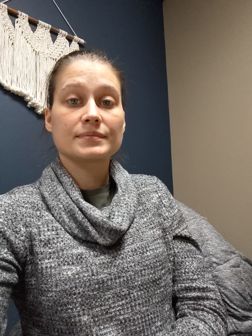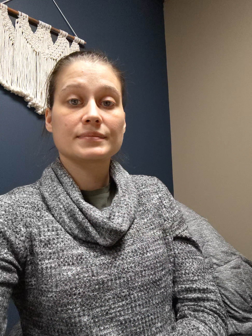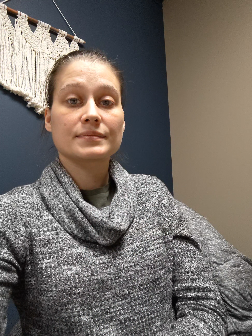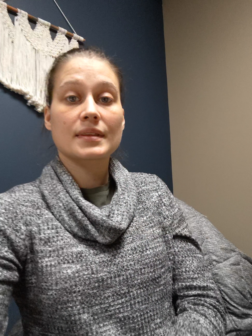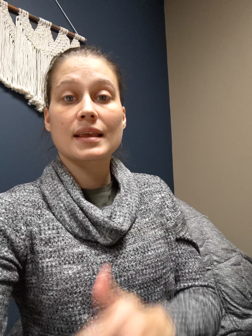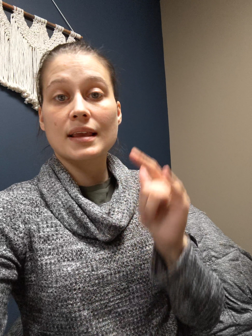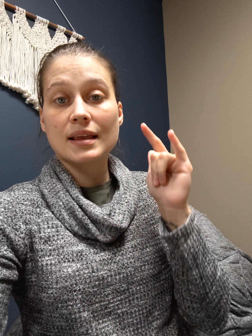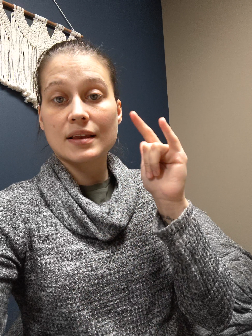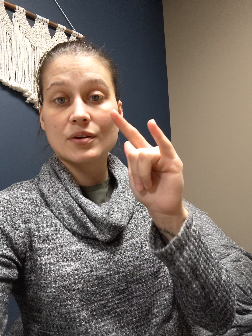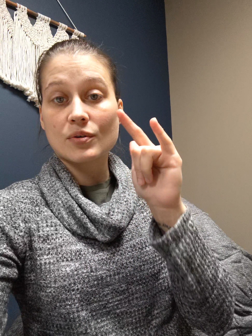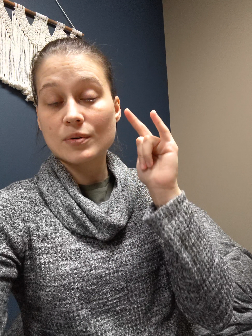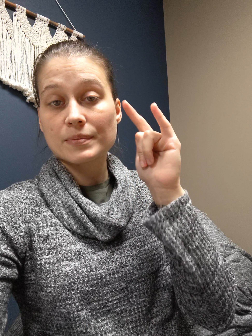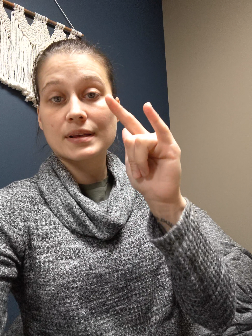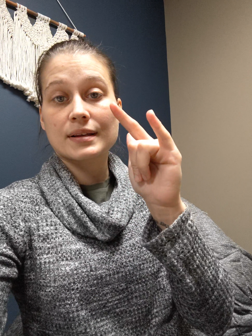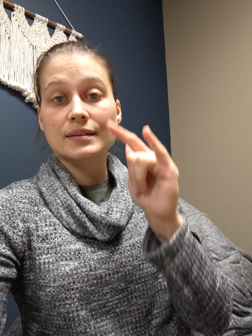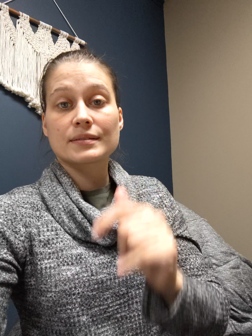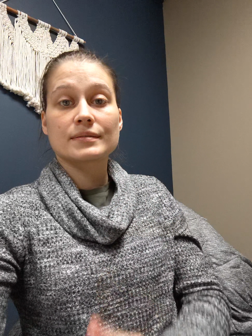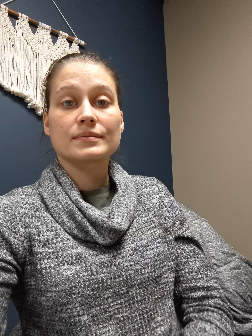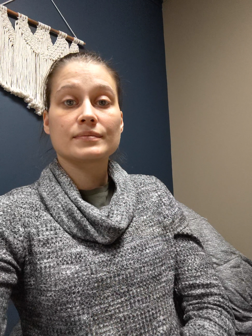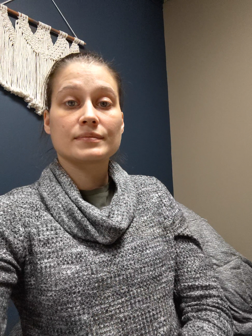airplane